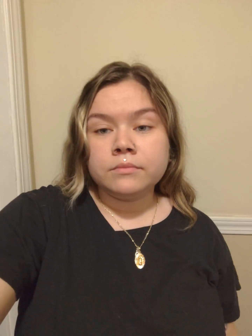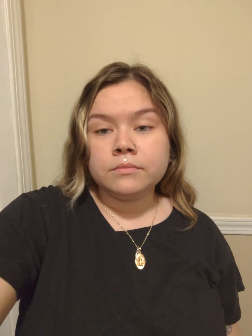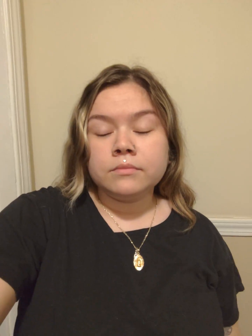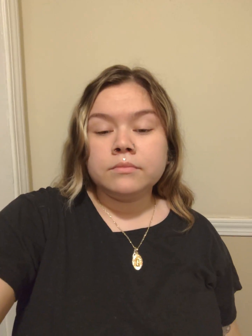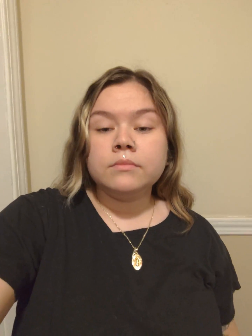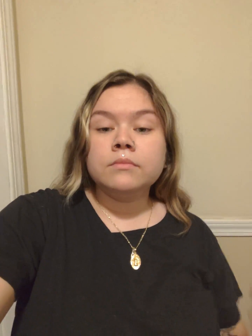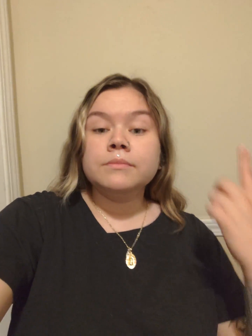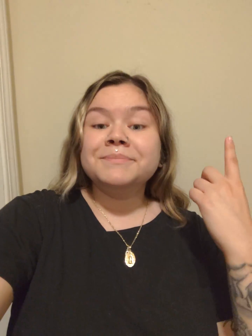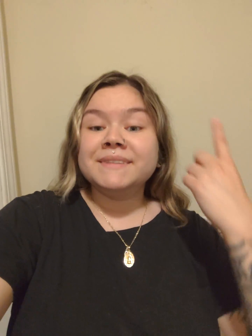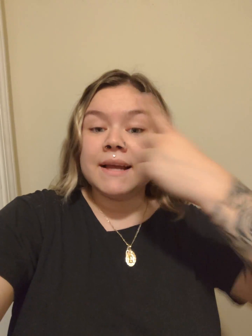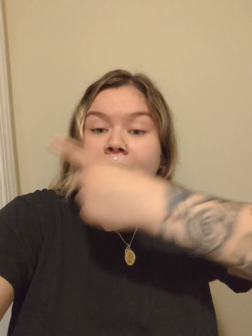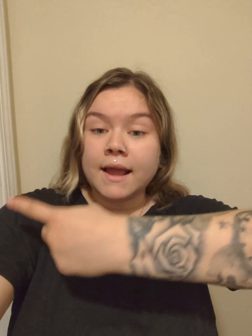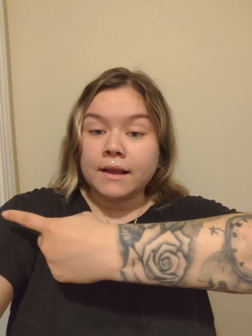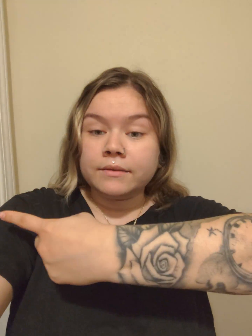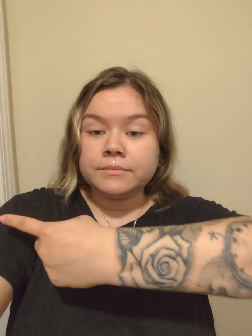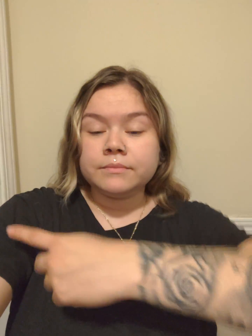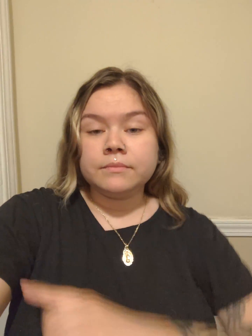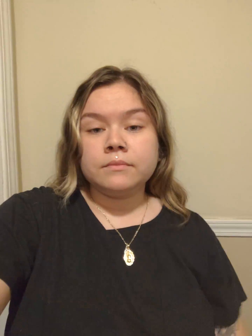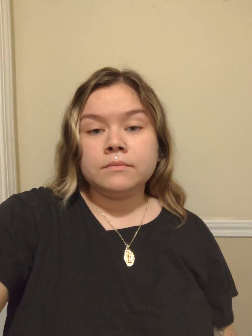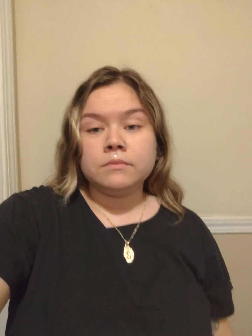day